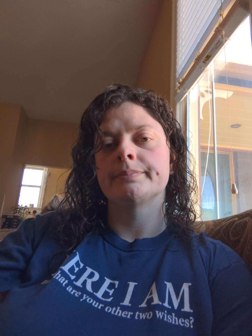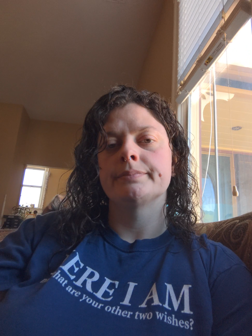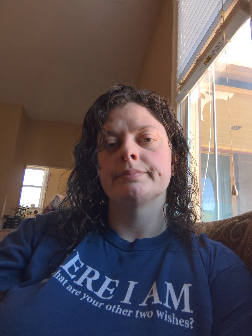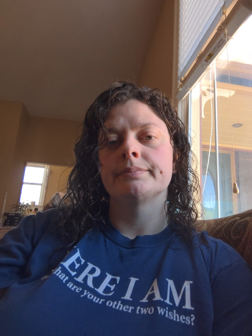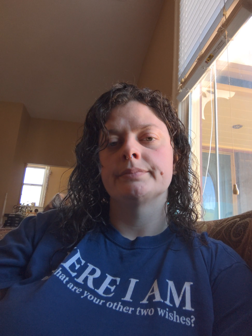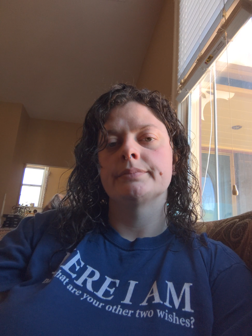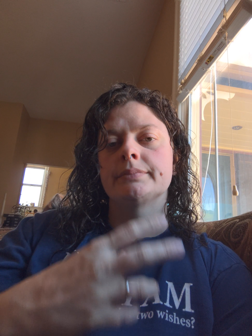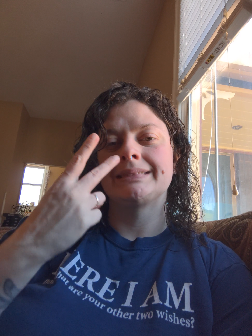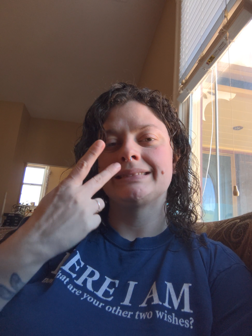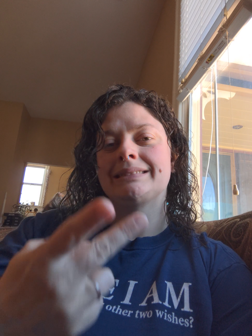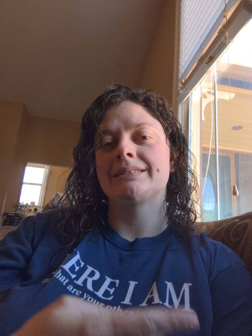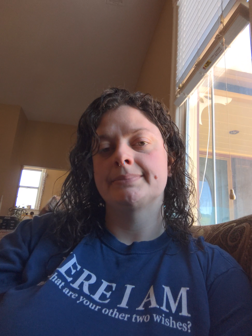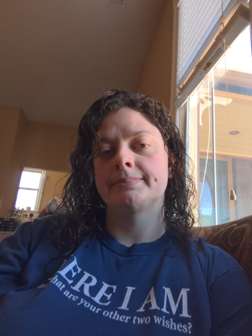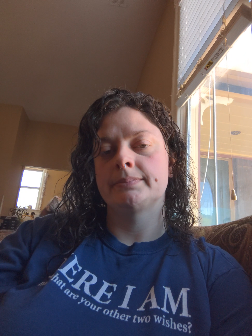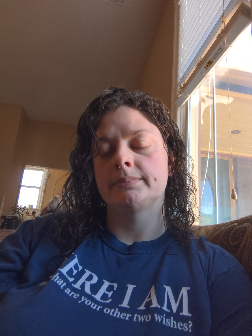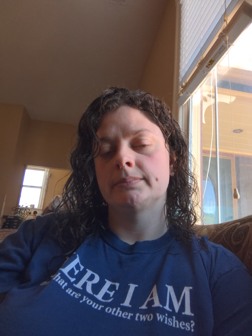see